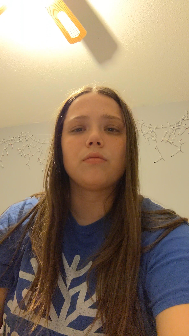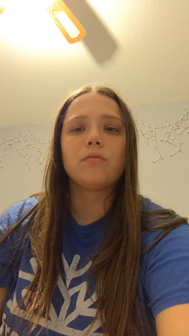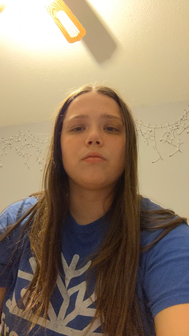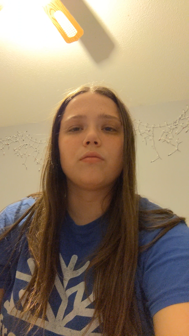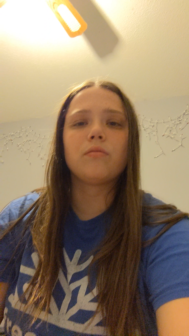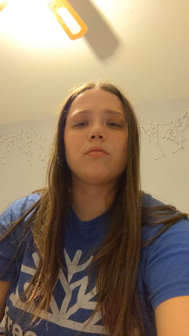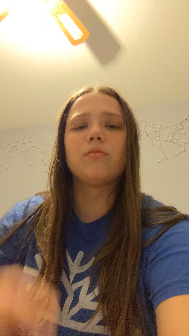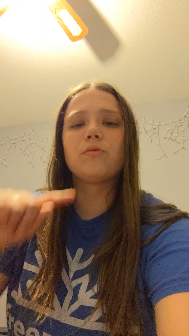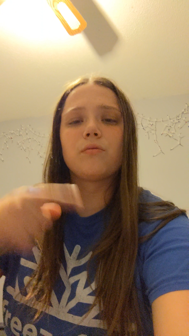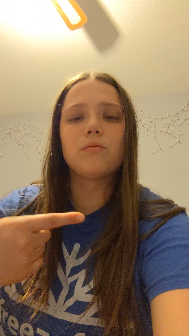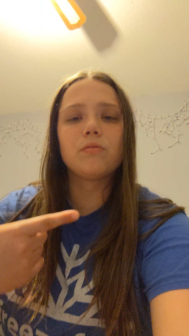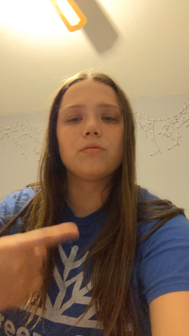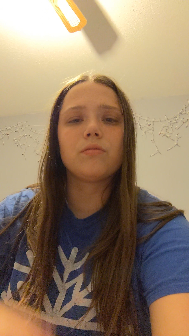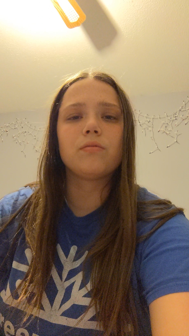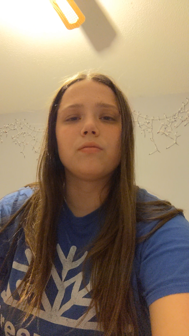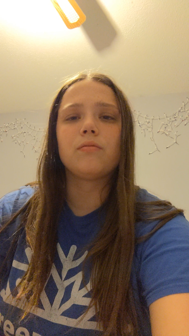hurt